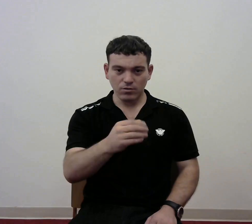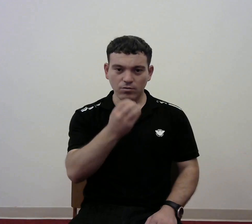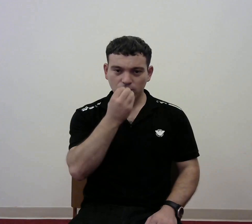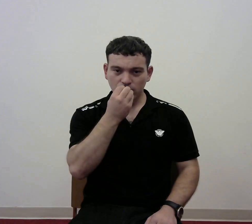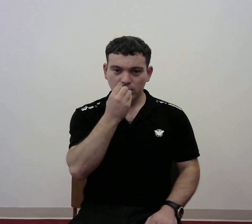yemək